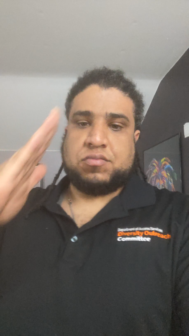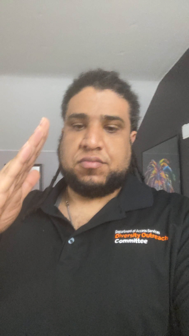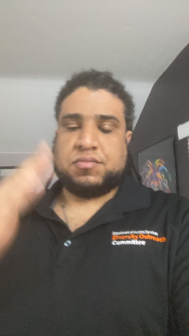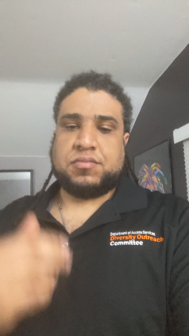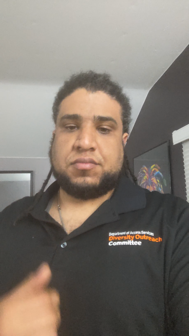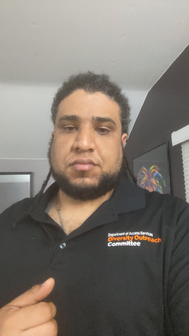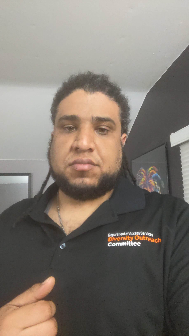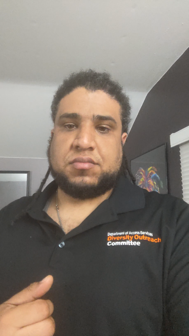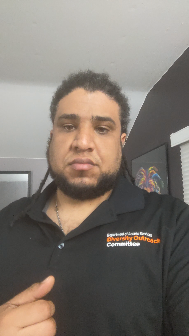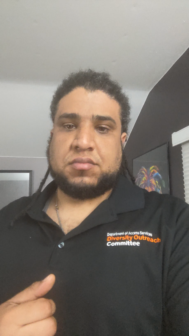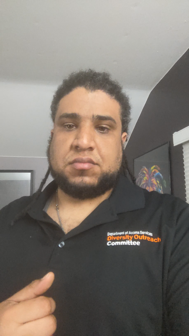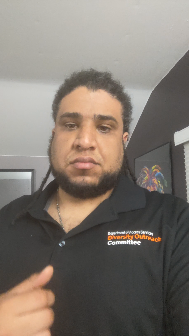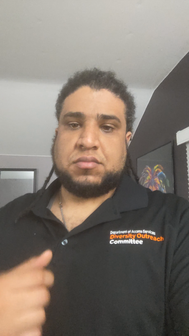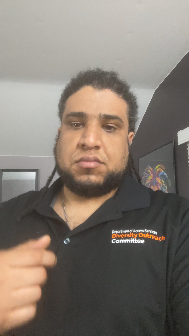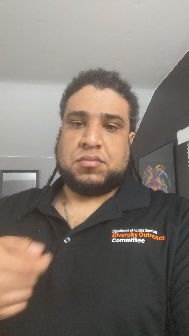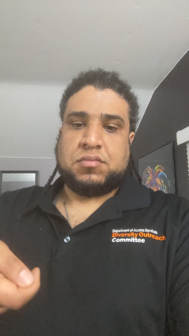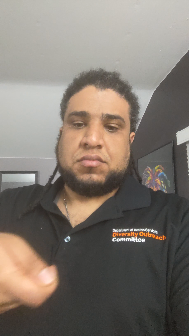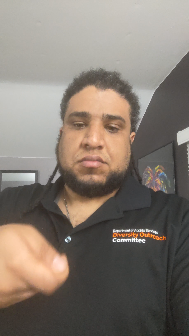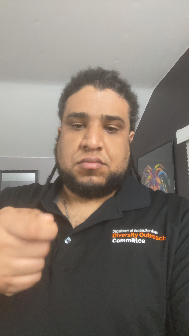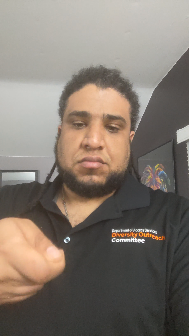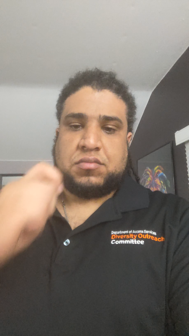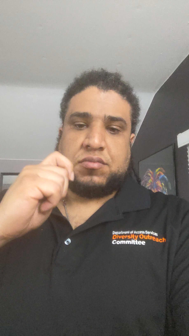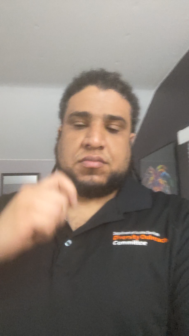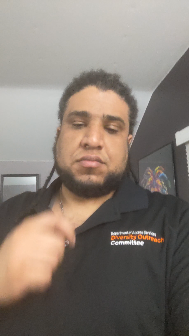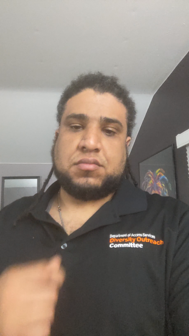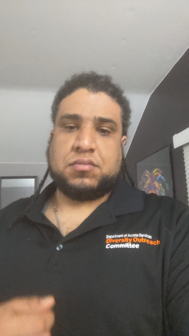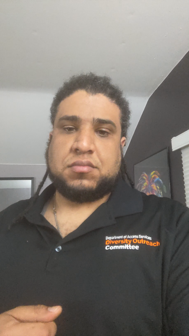shovel